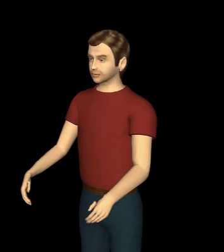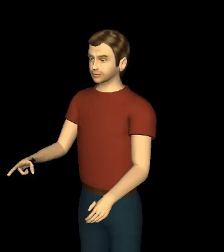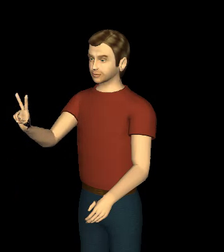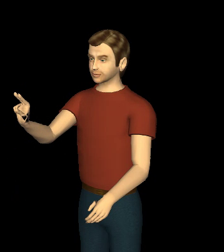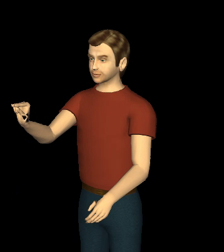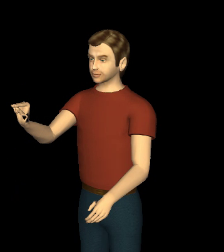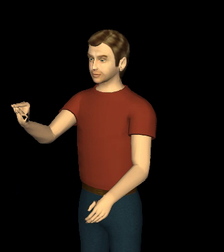30